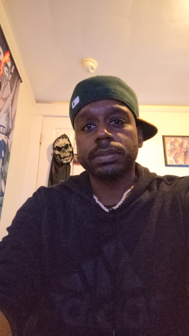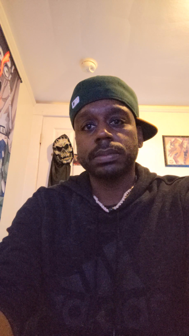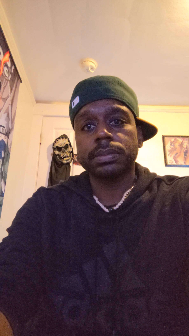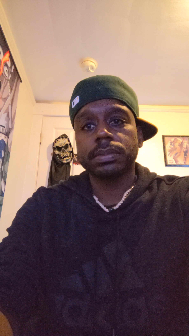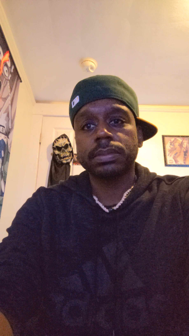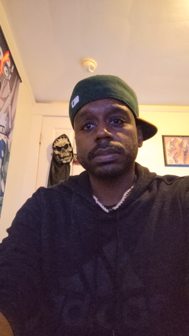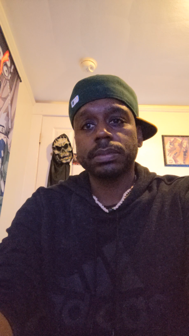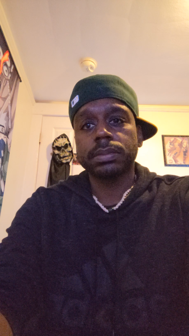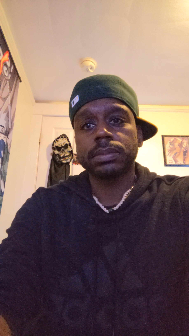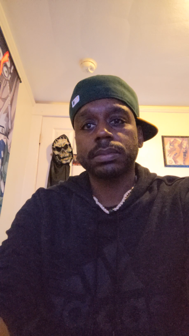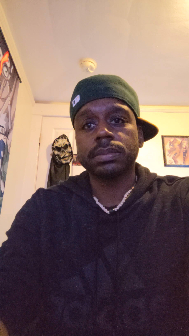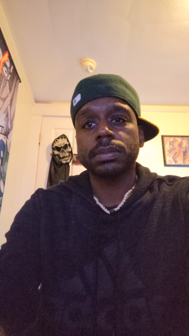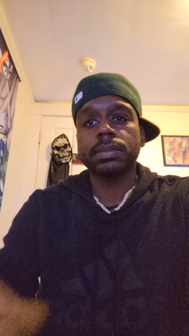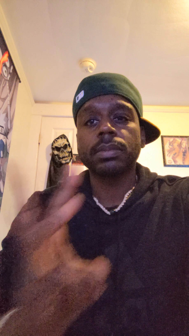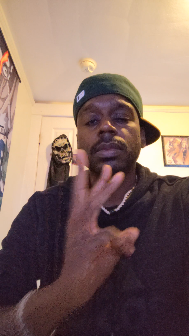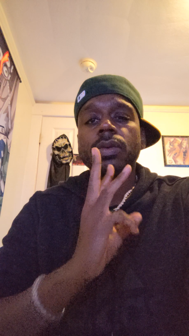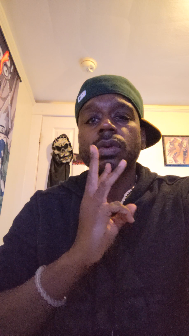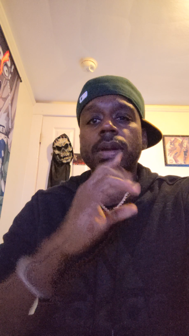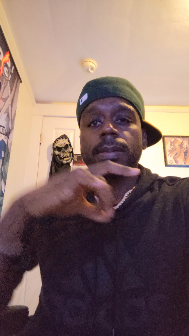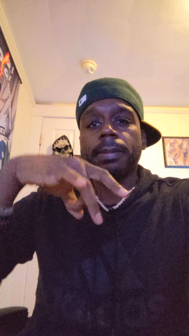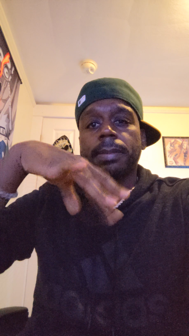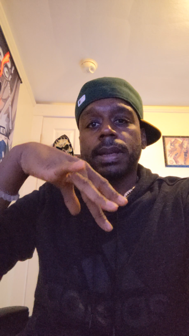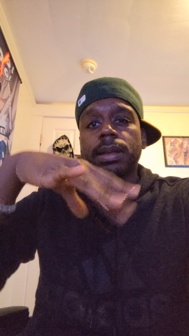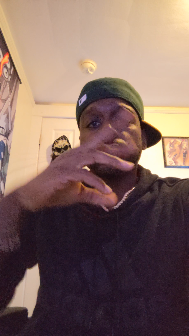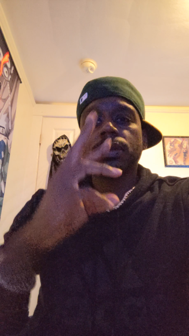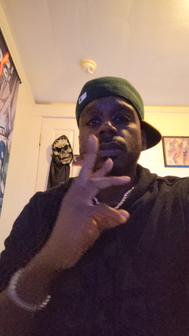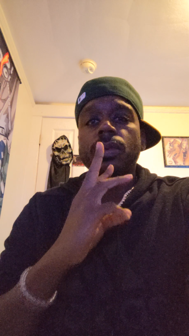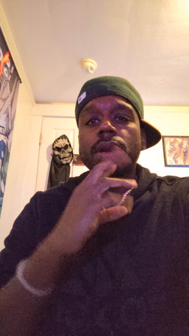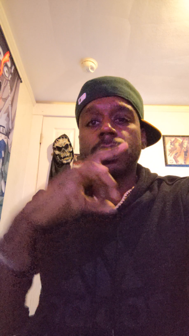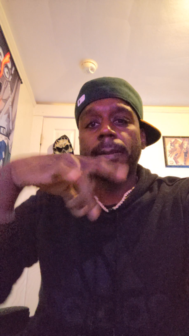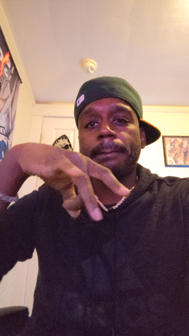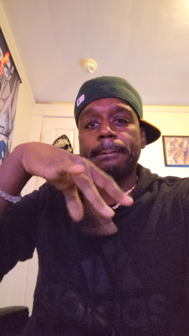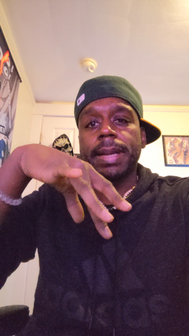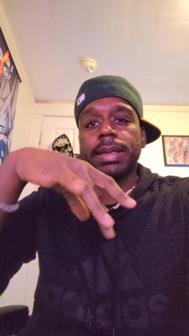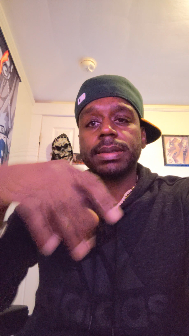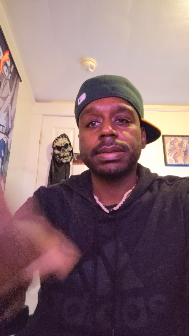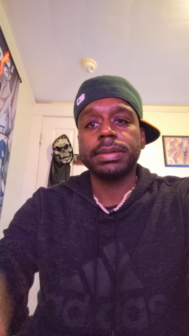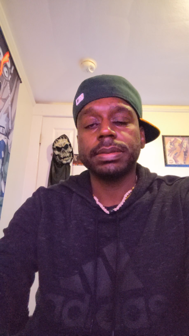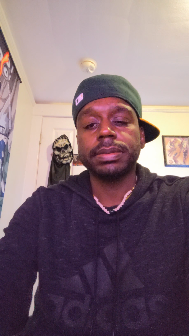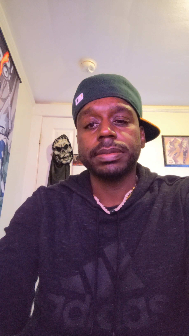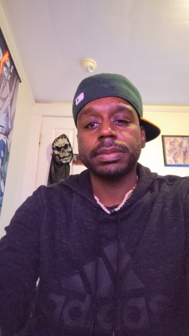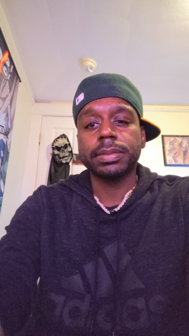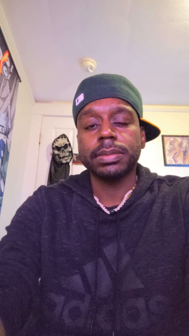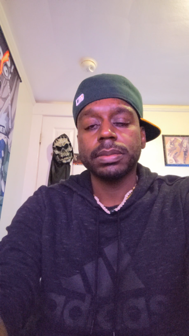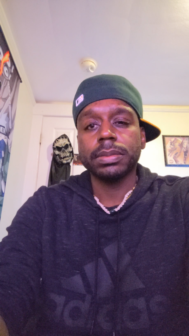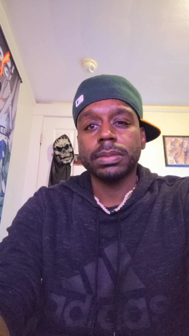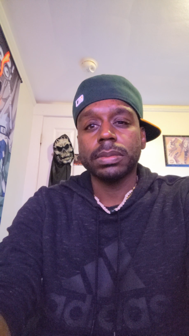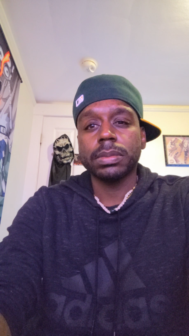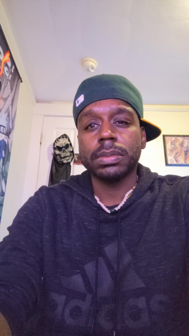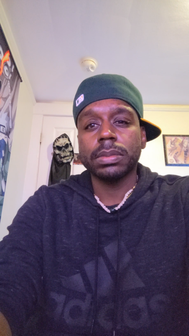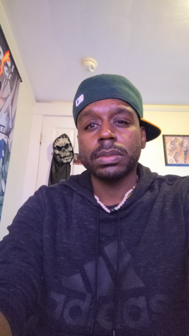melon